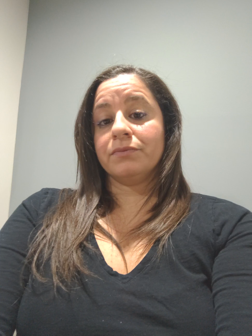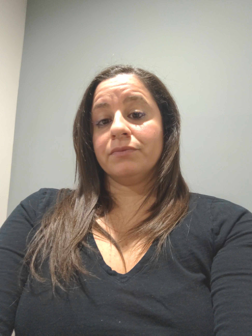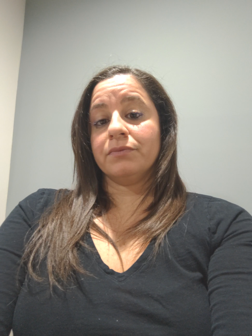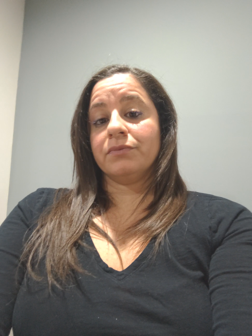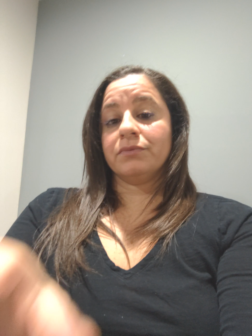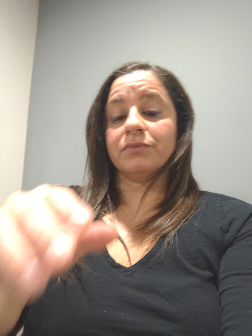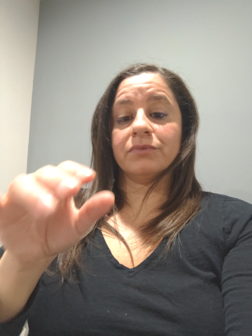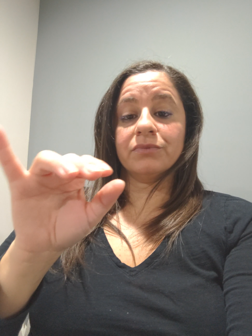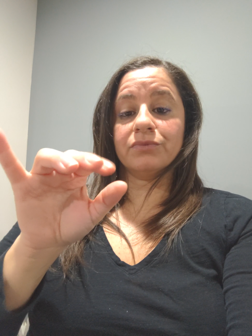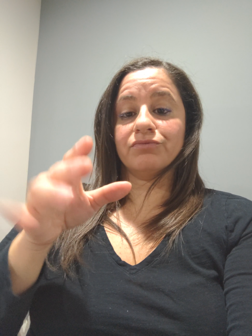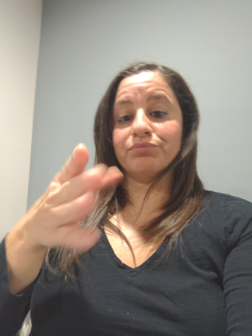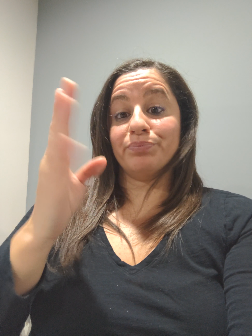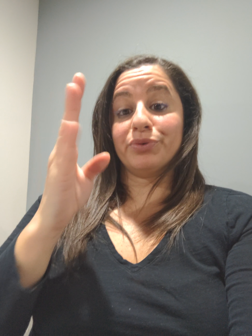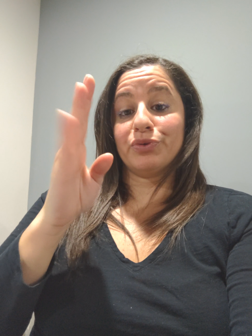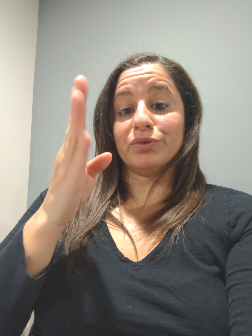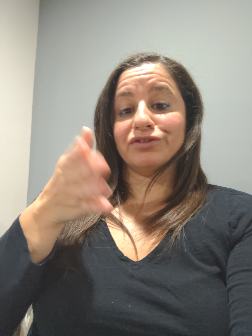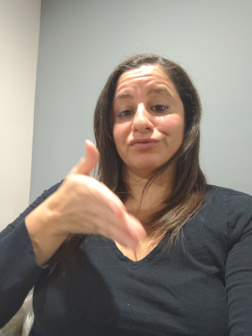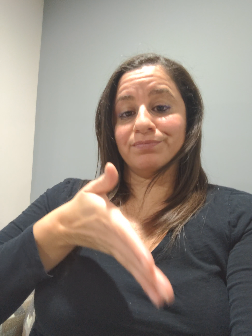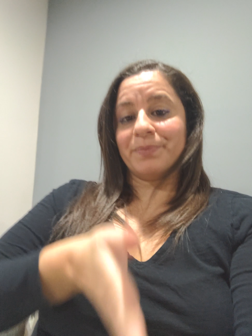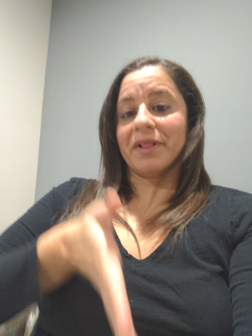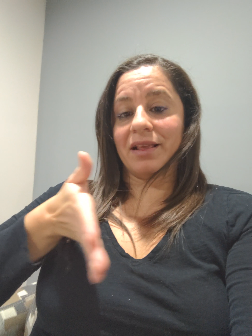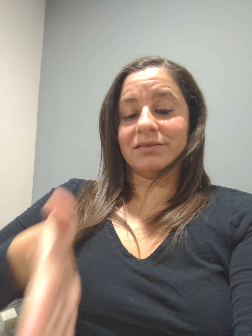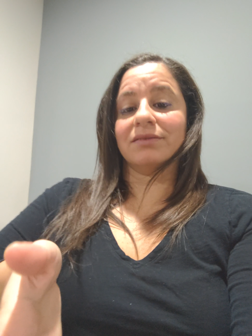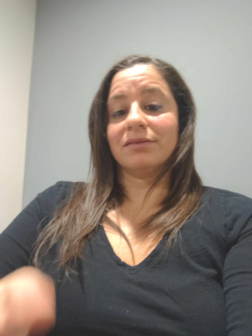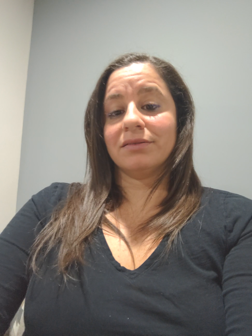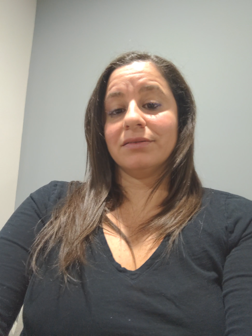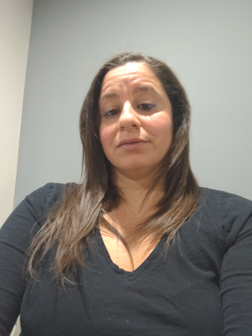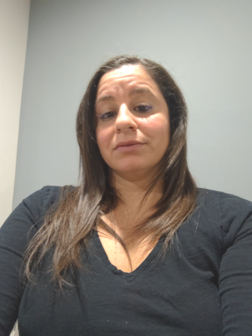jeans